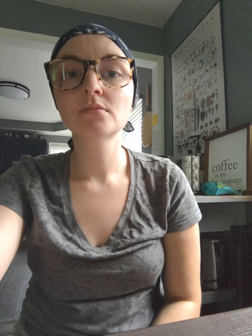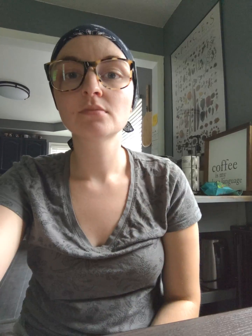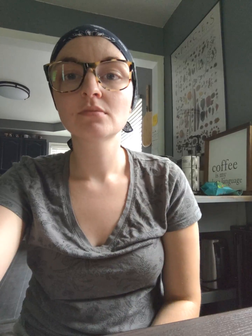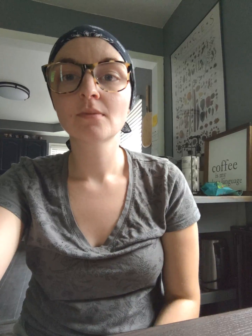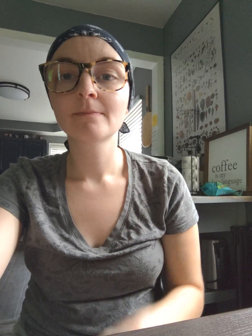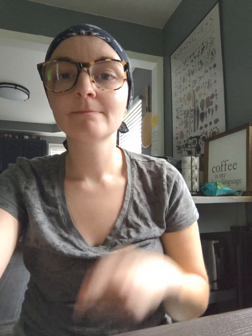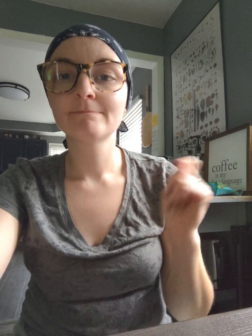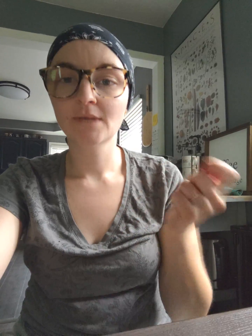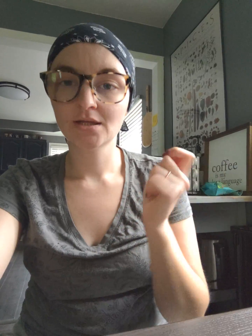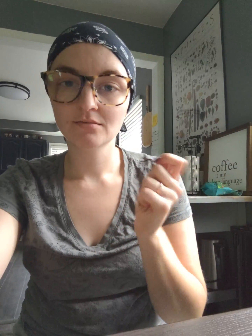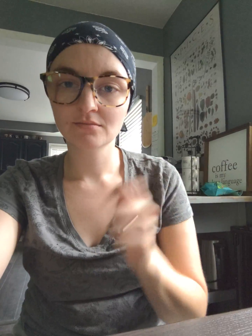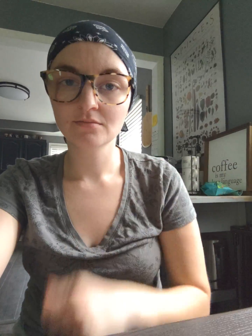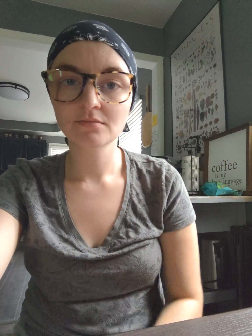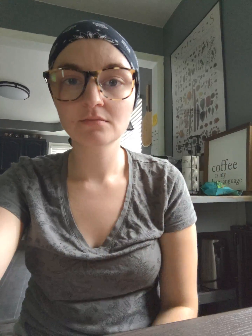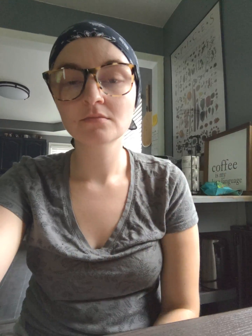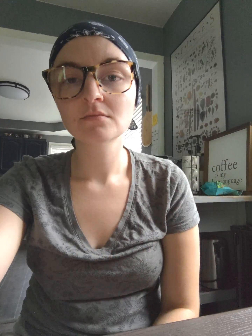bat